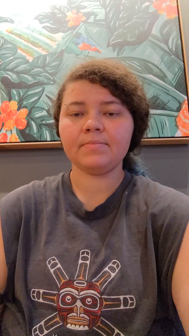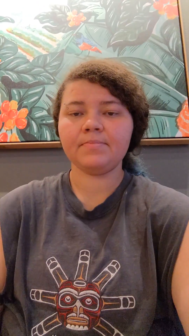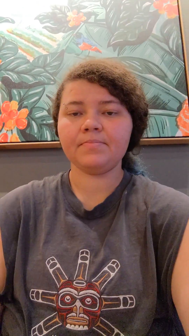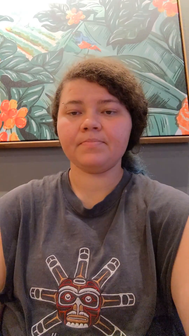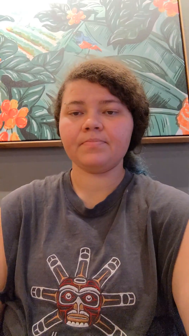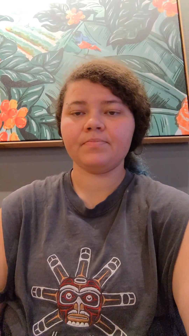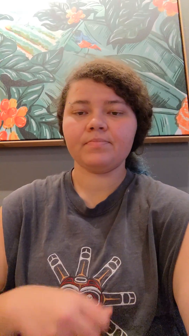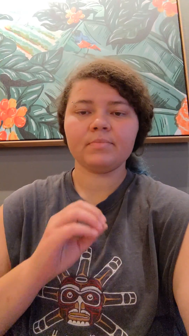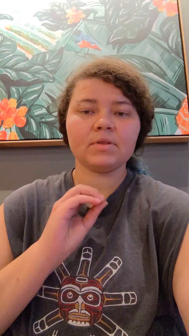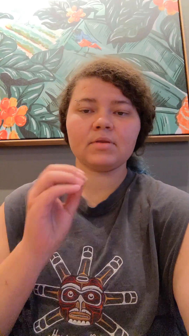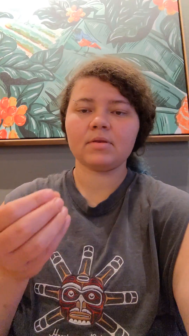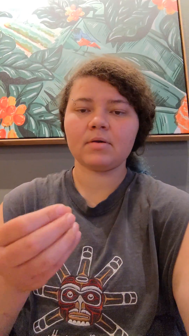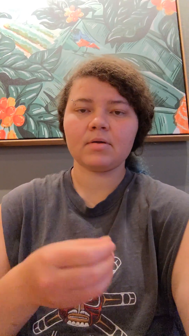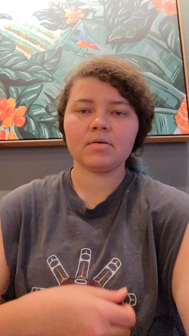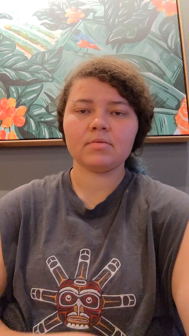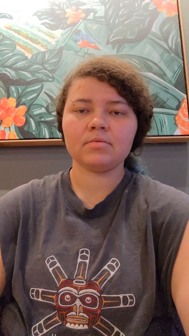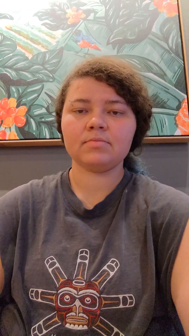none